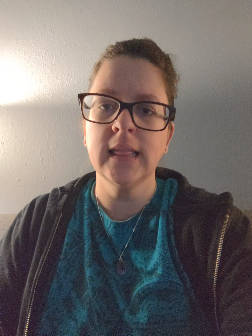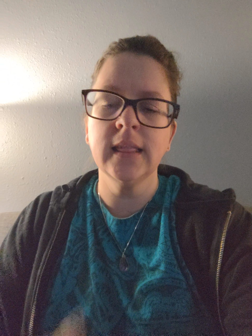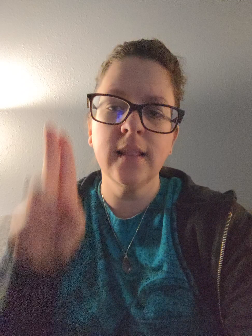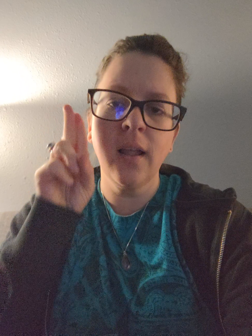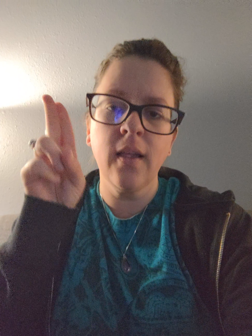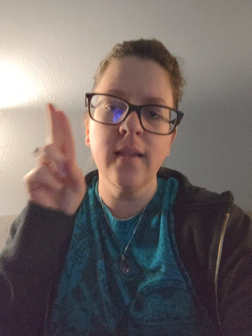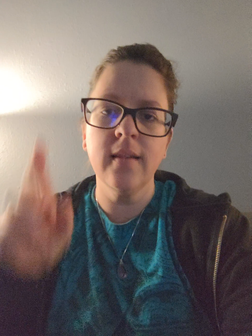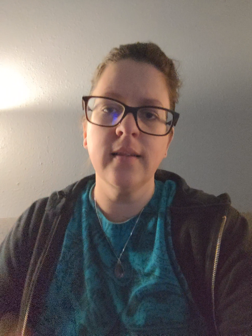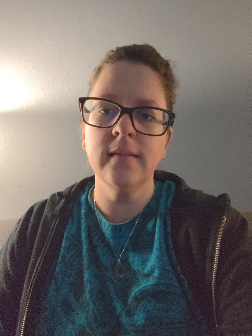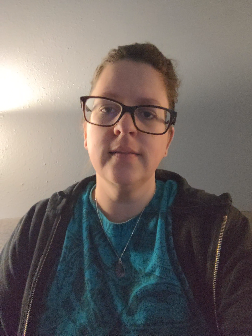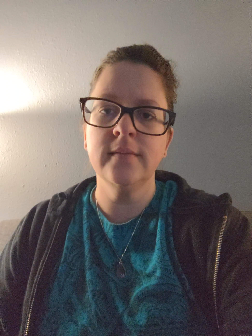uncle